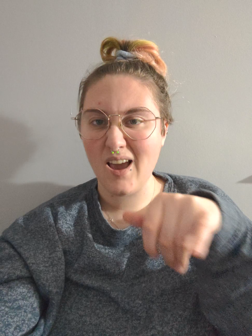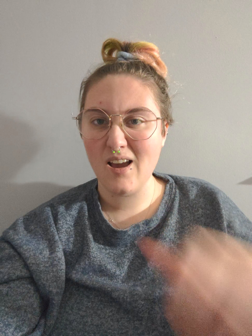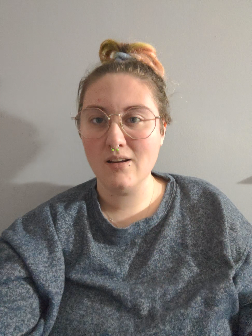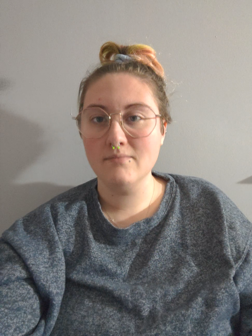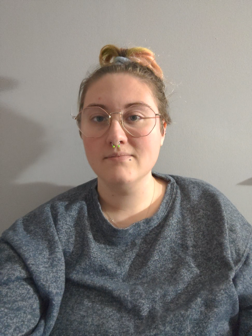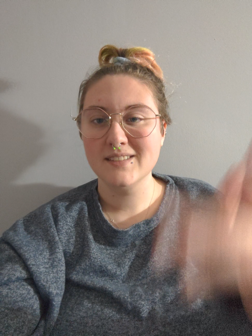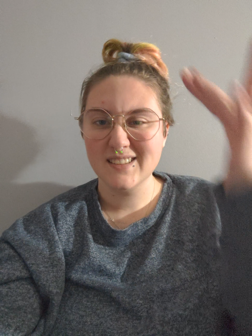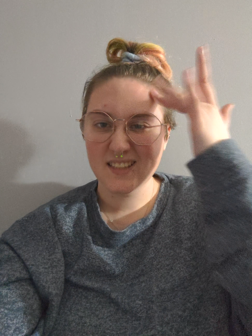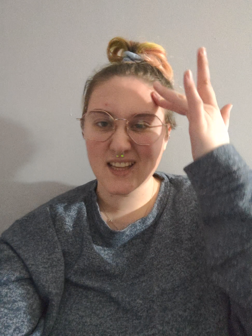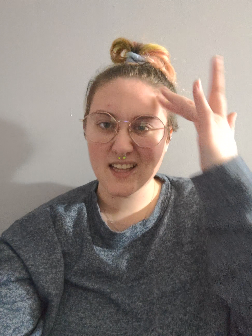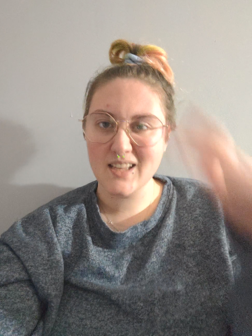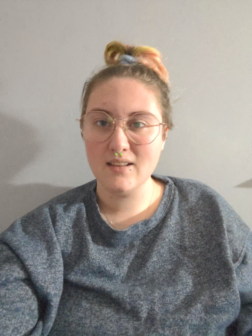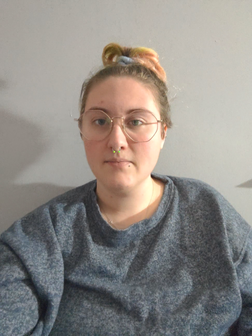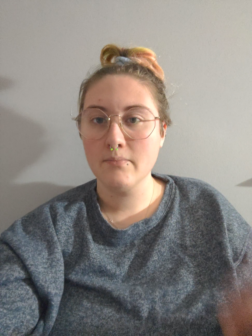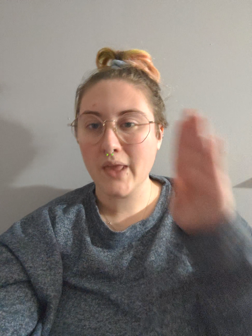sick